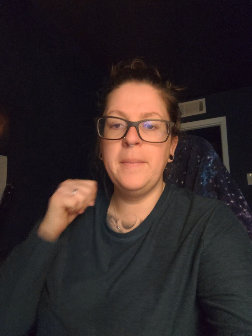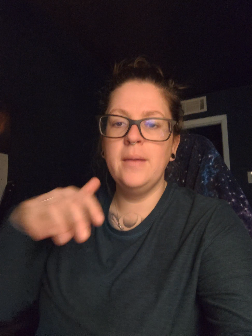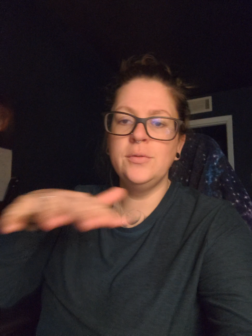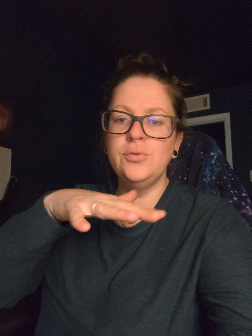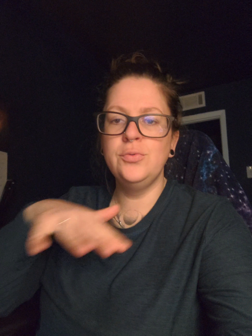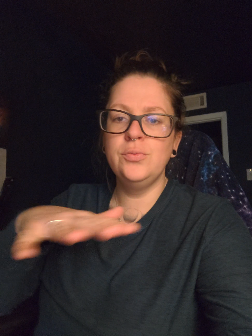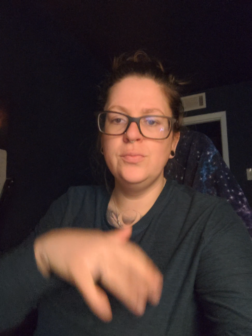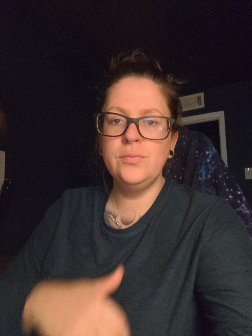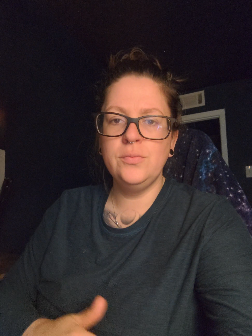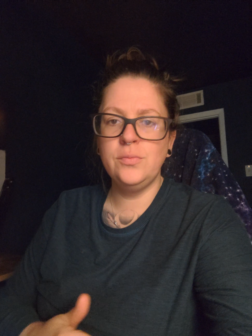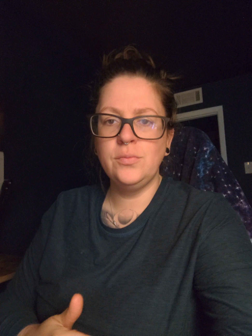backyard